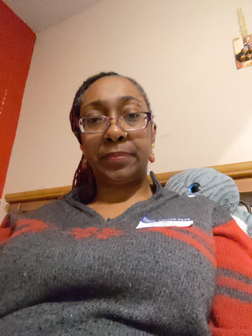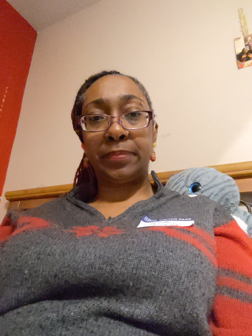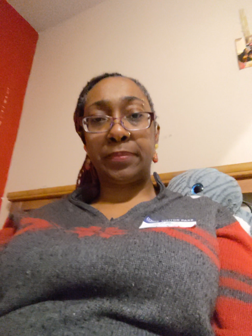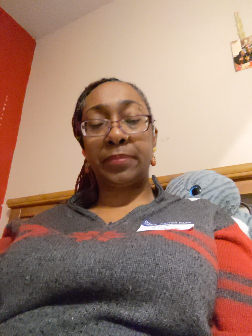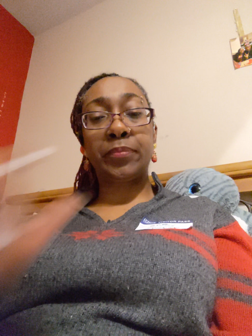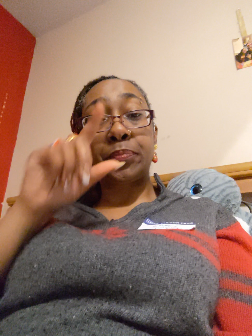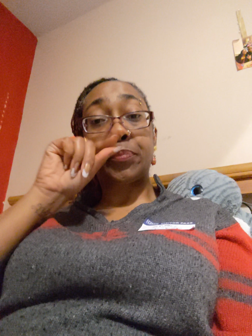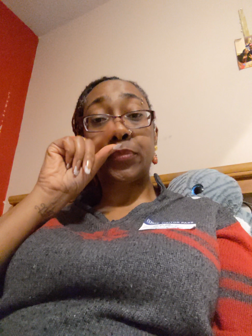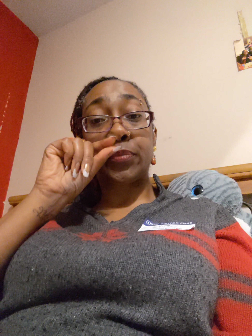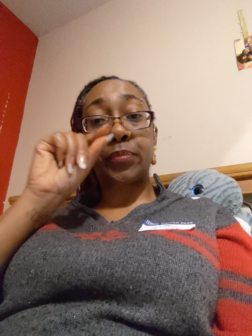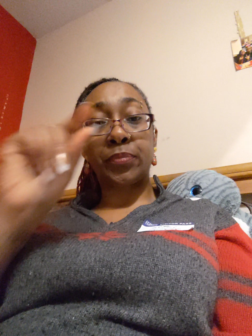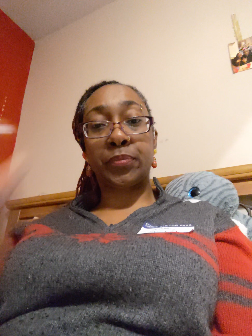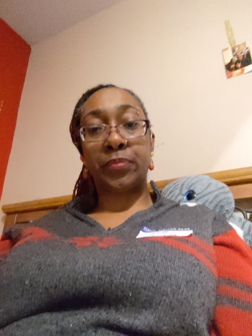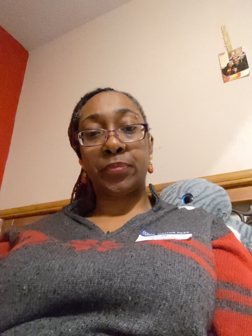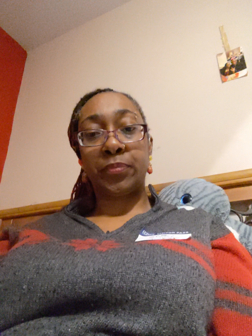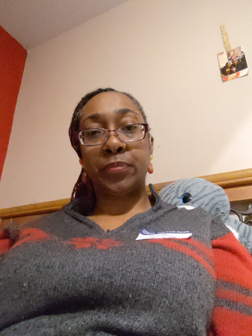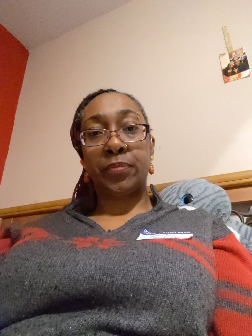bird